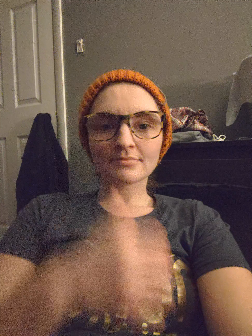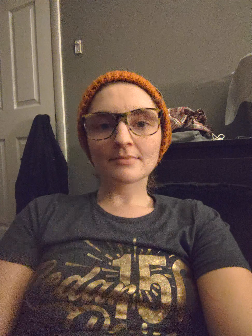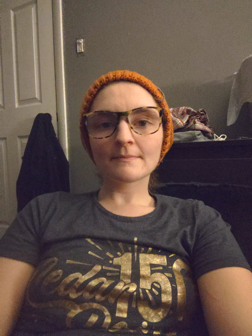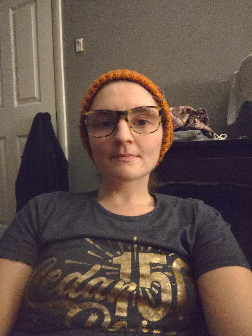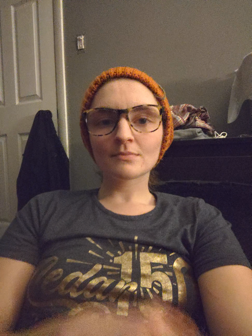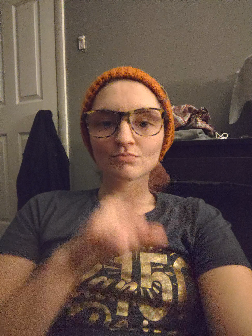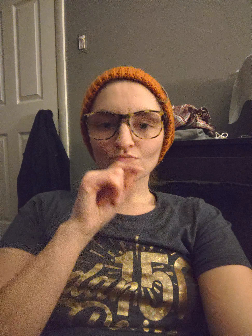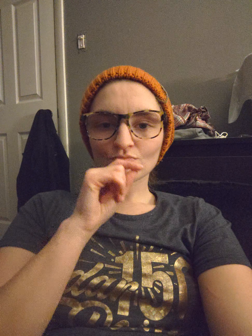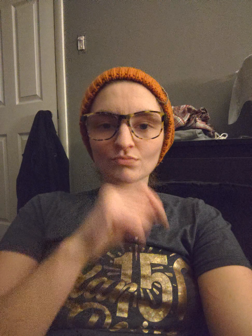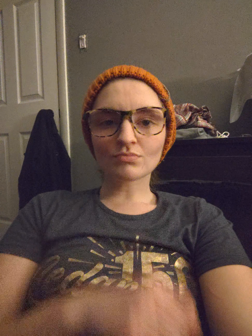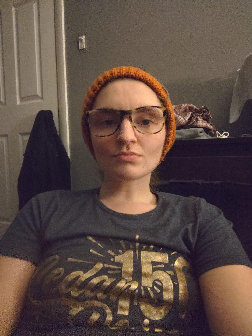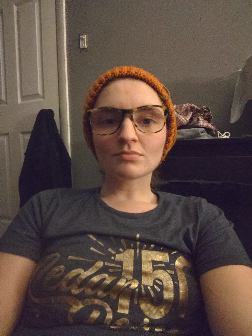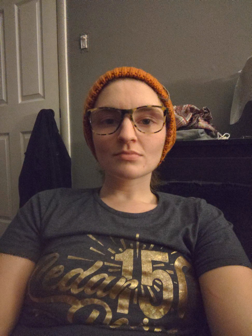bird